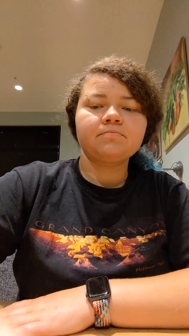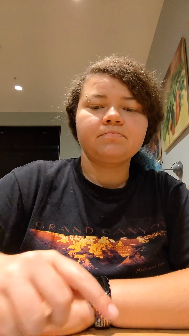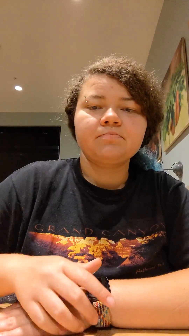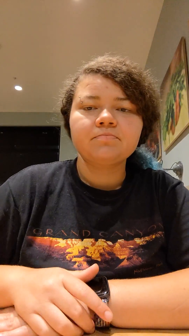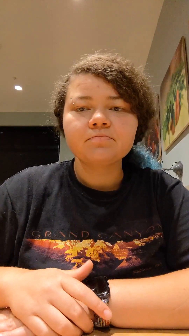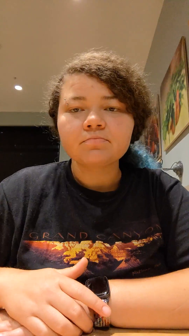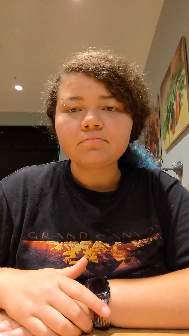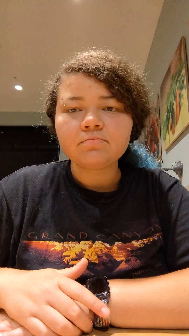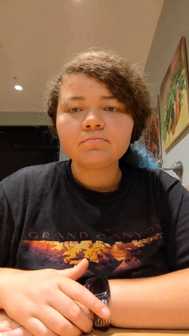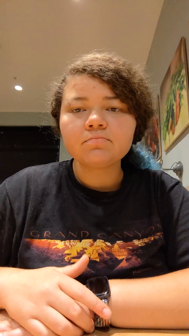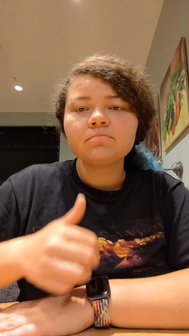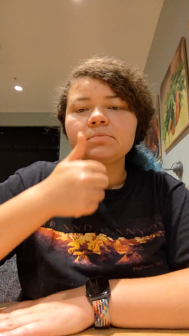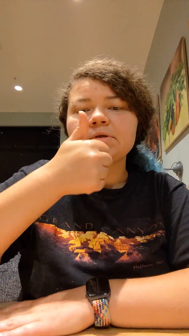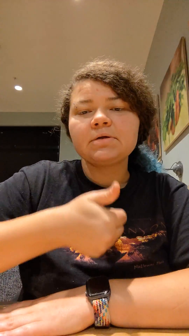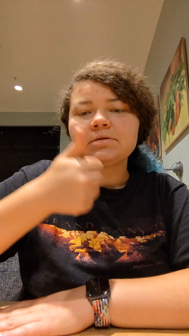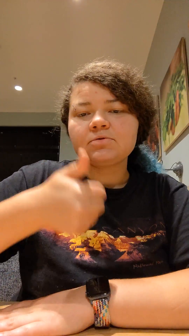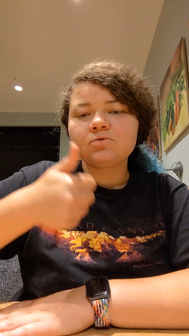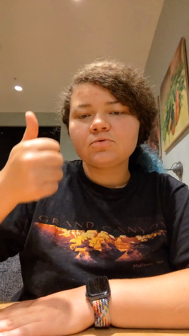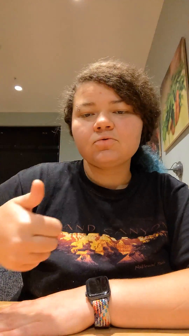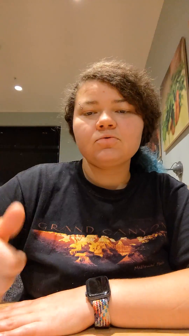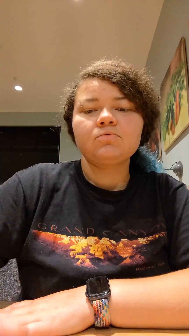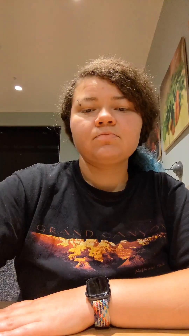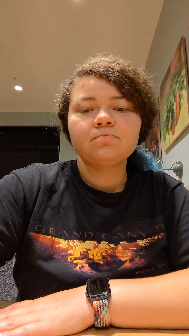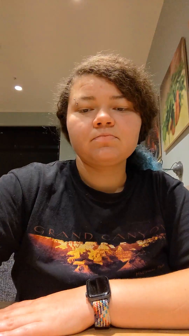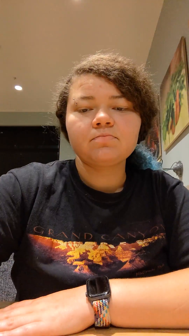each